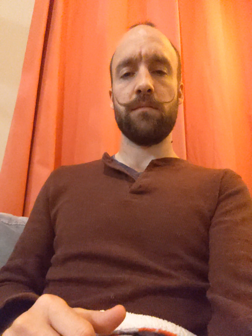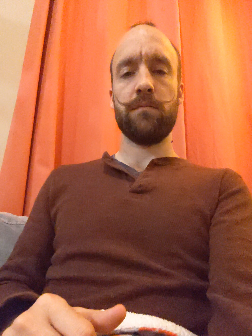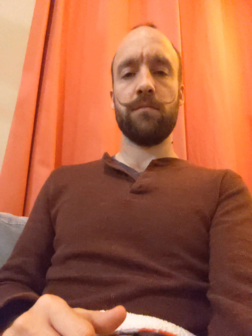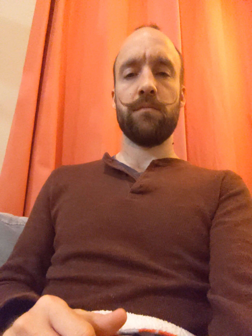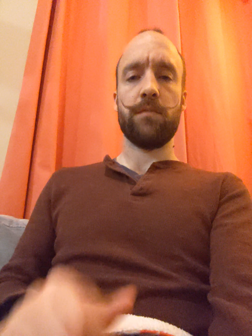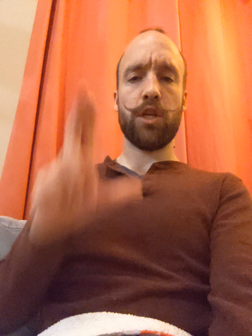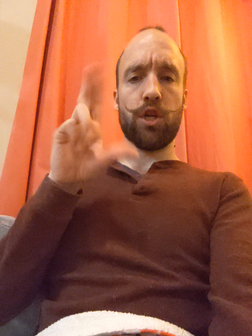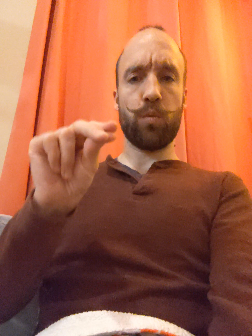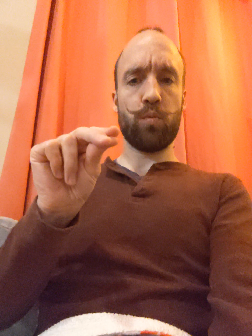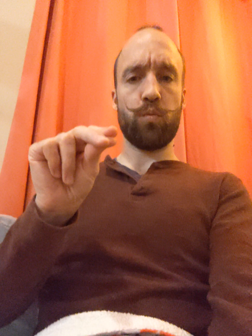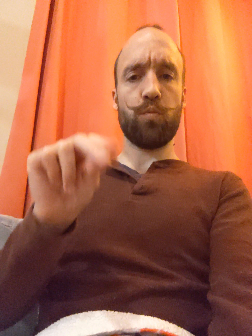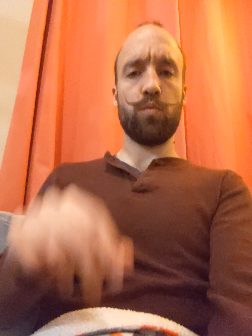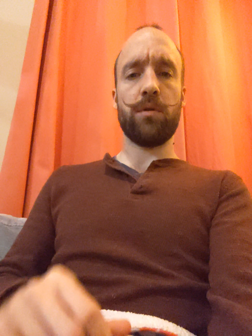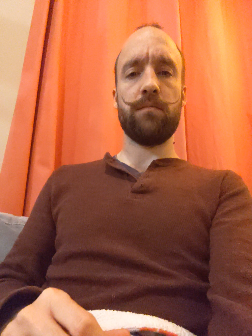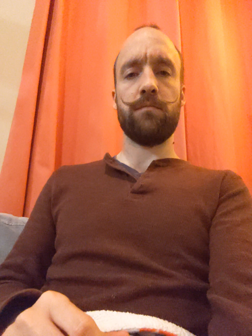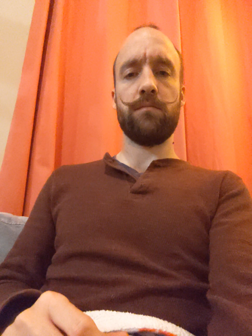no